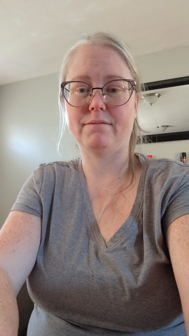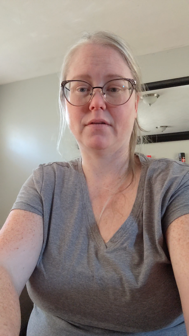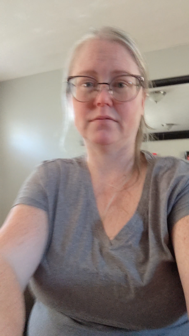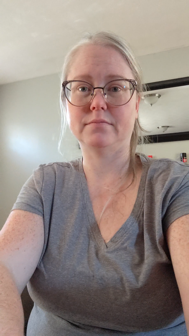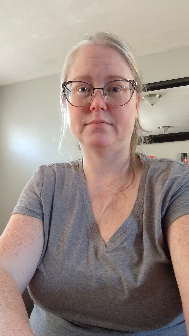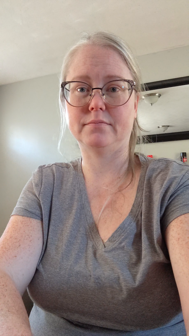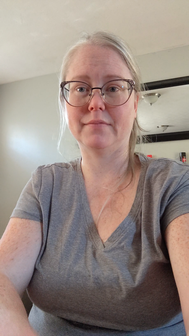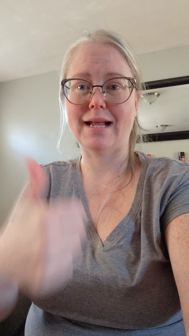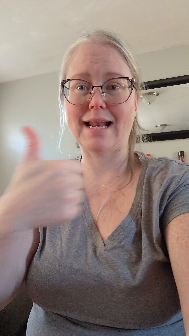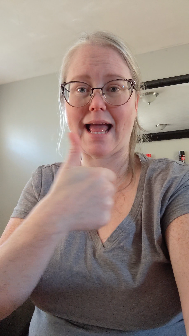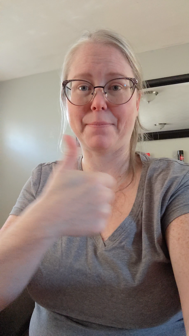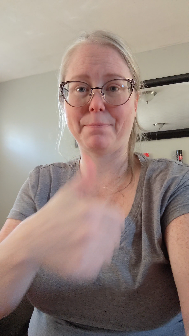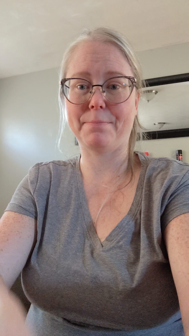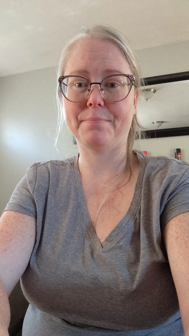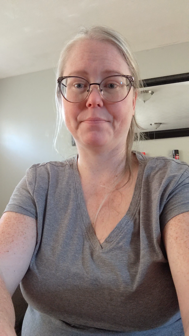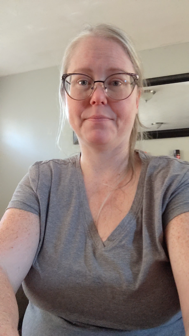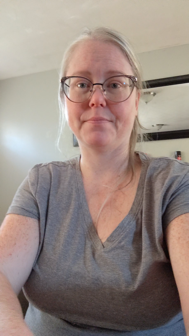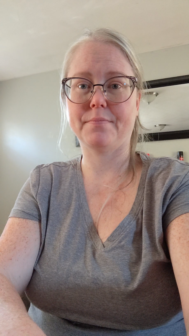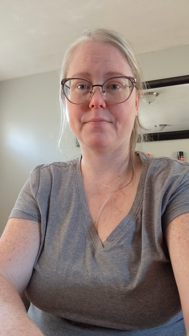game